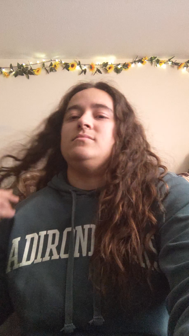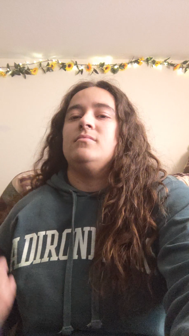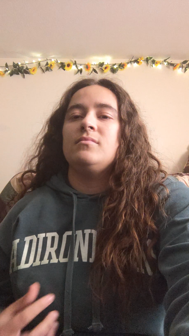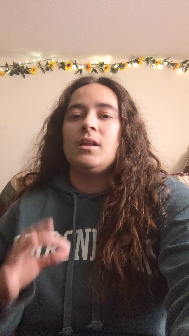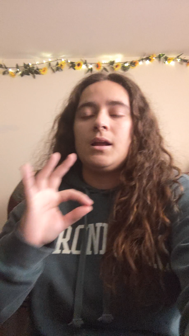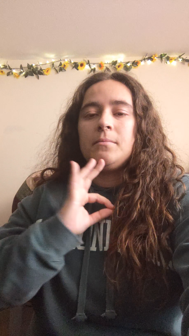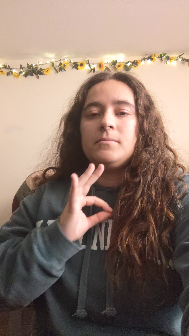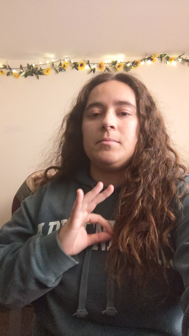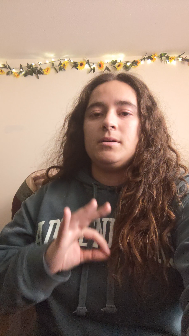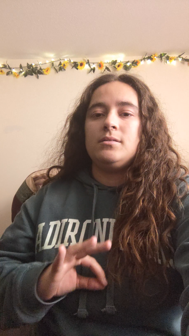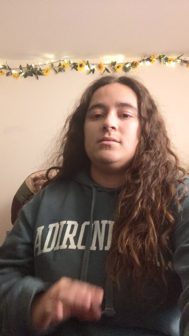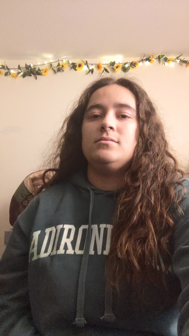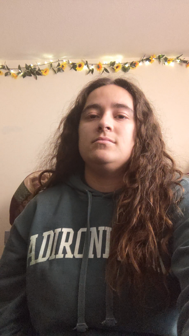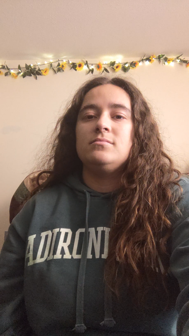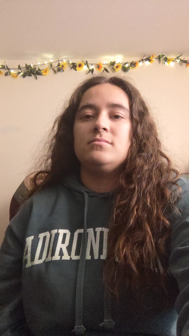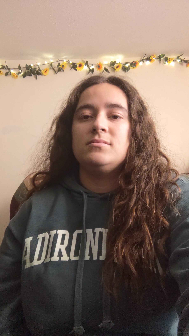button